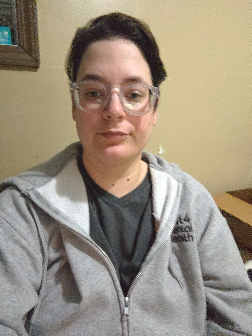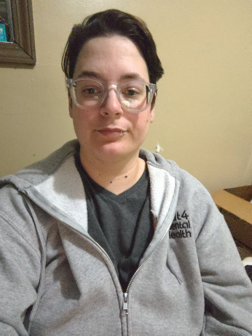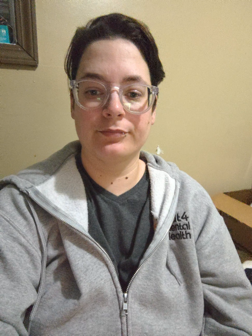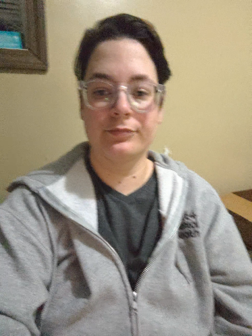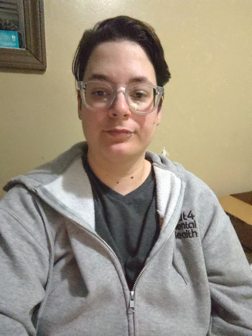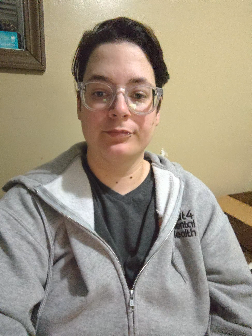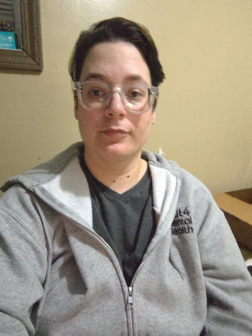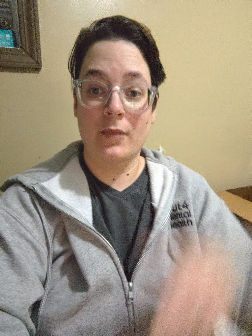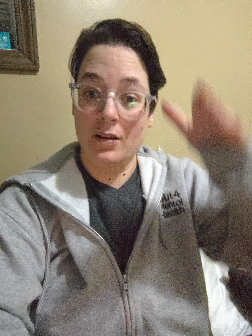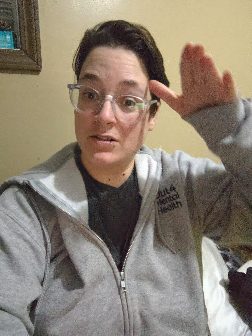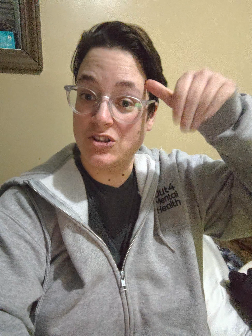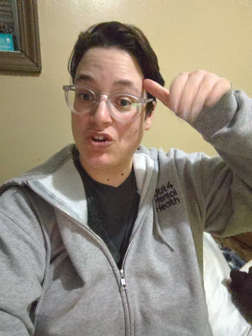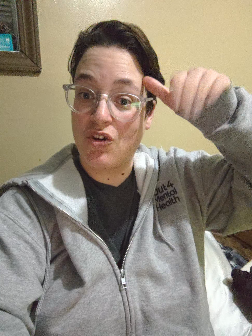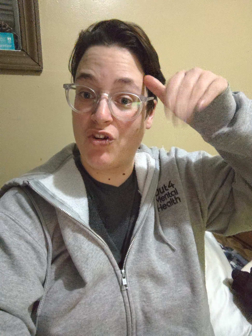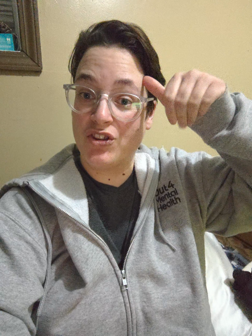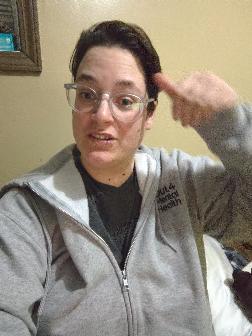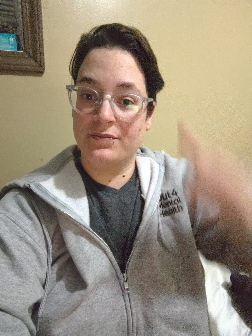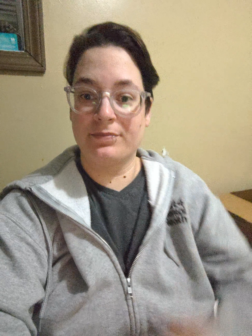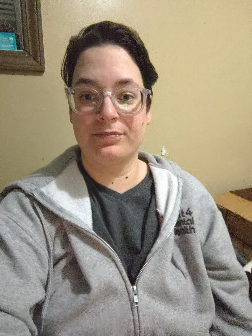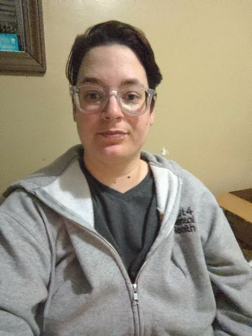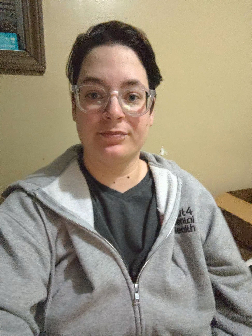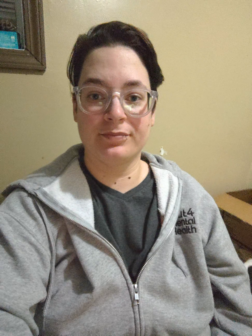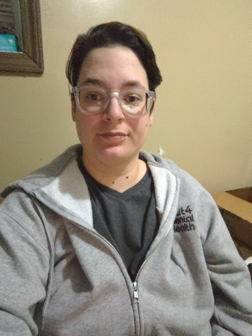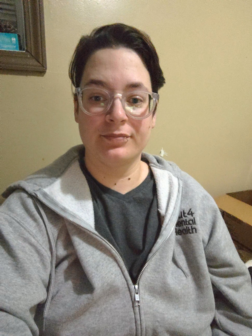donkey